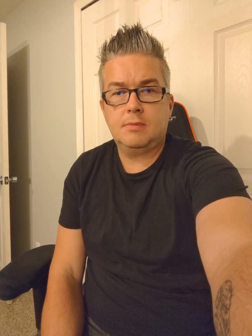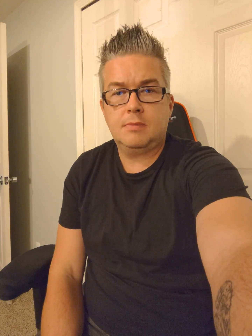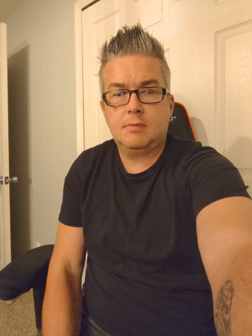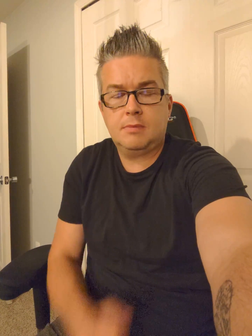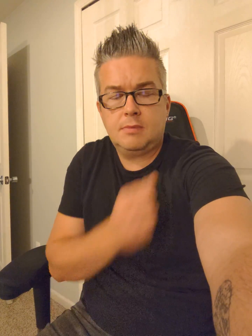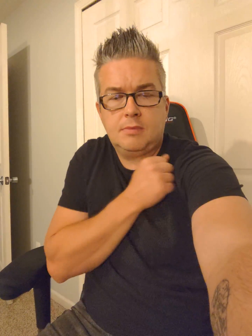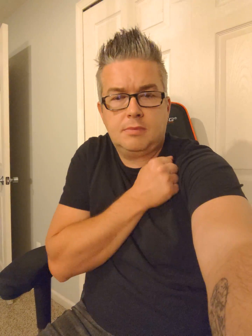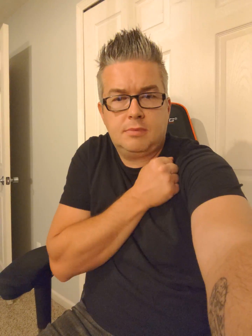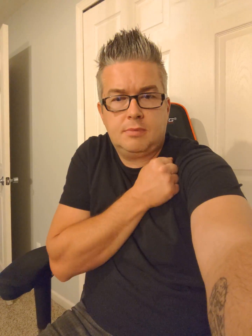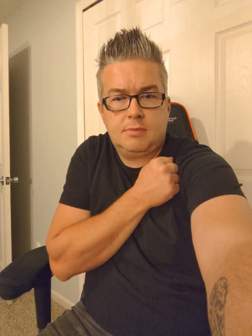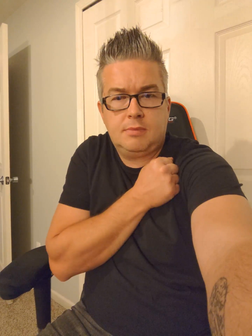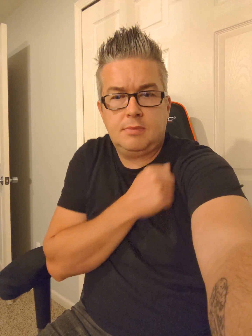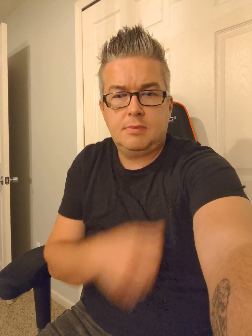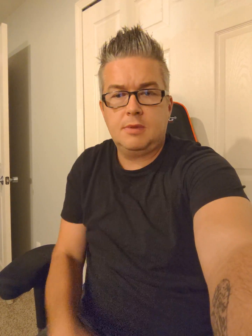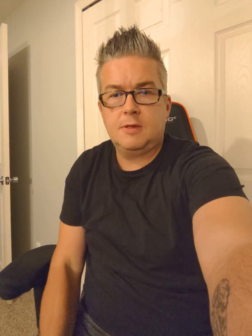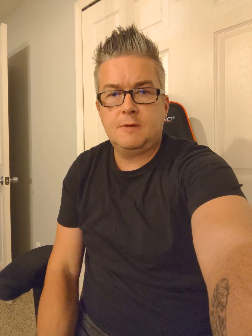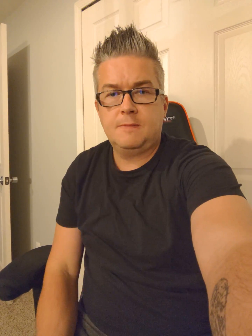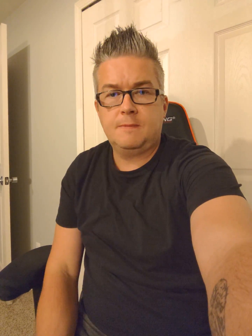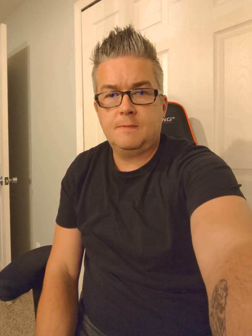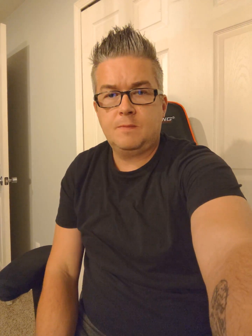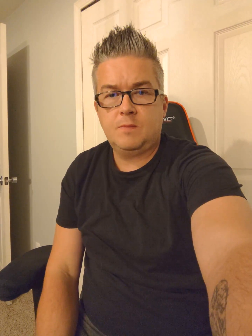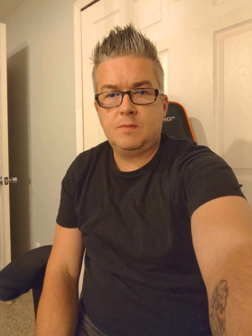love